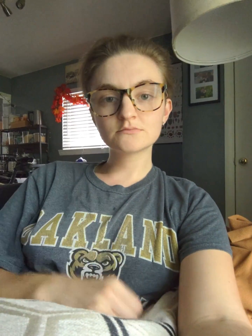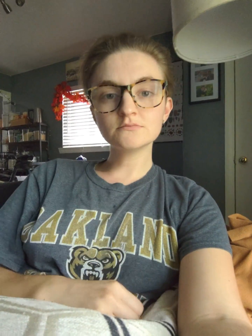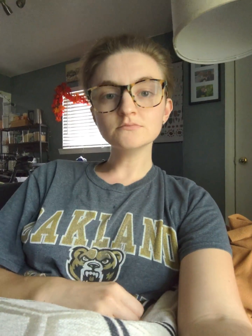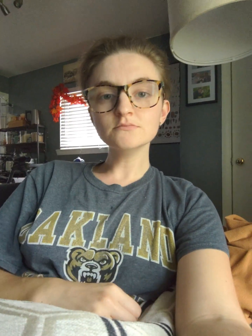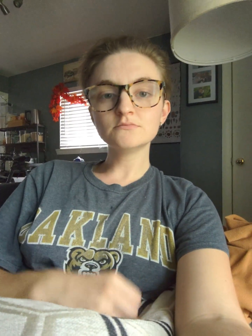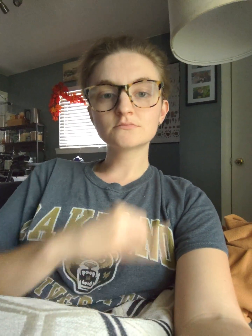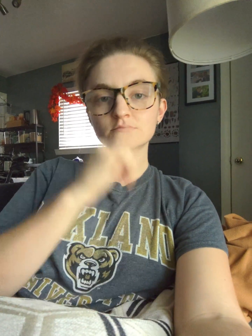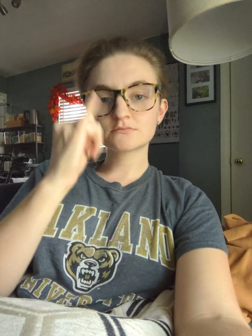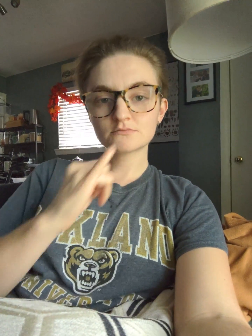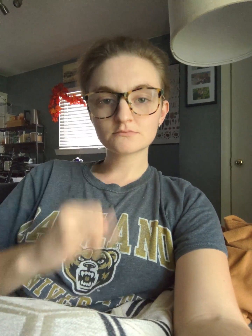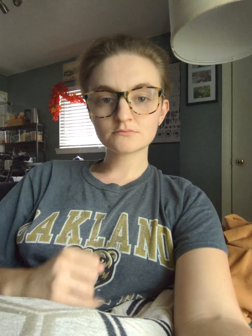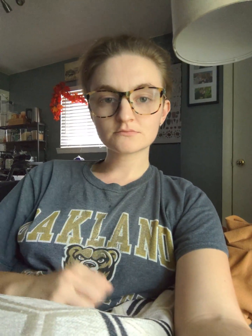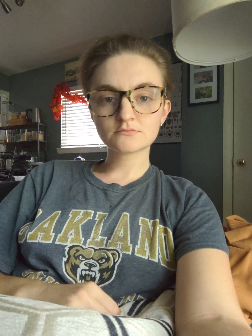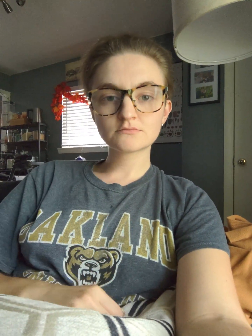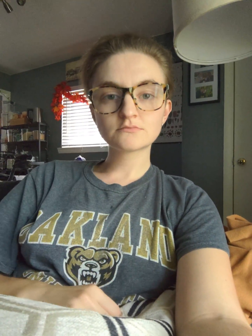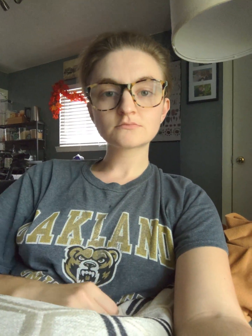draw